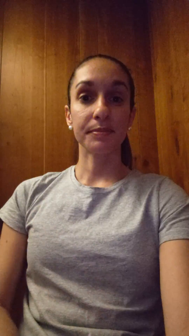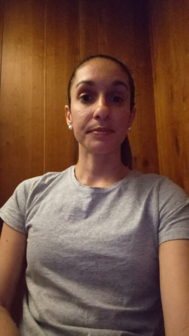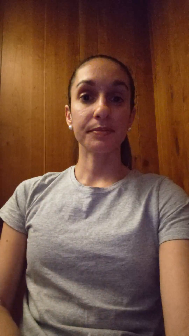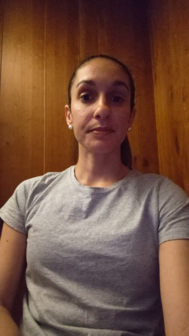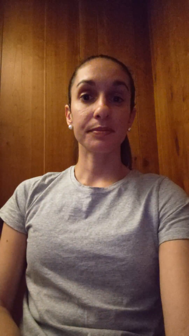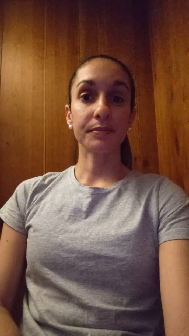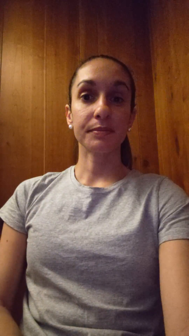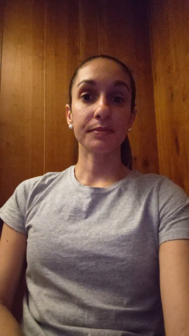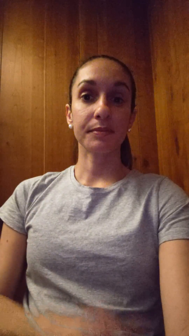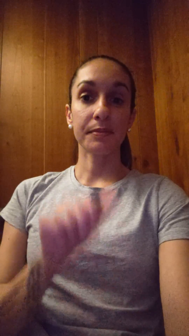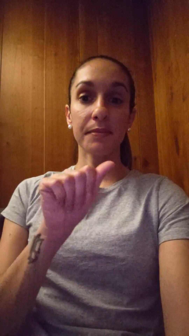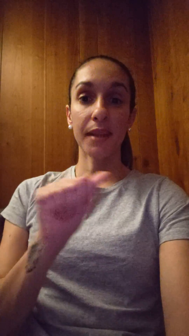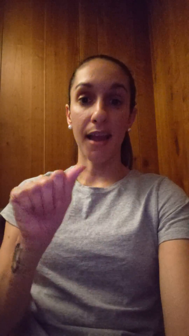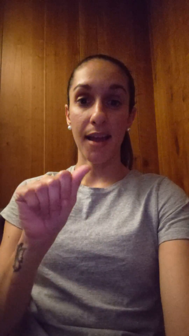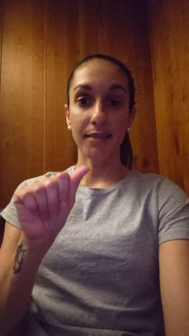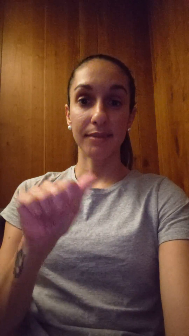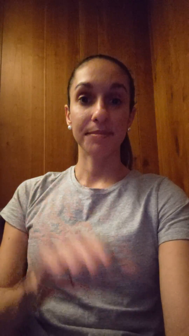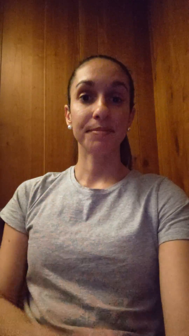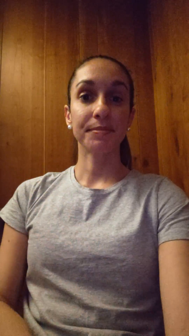a